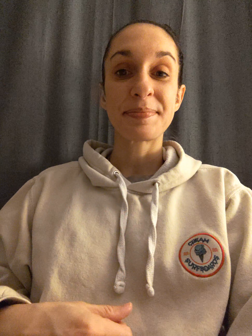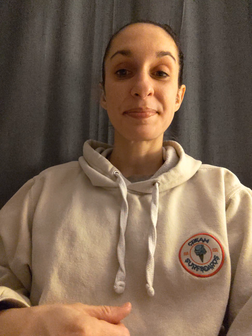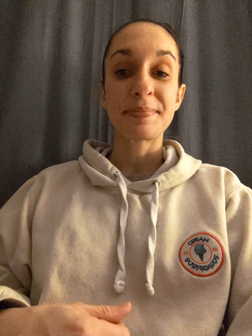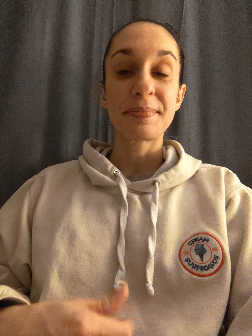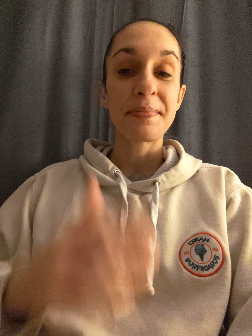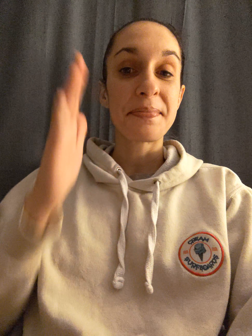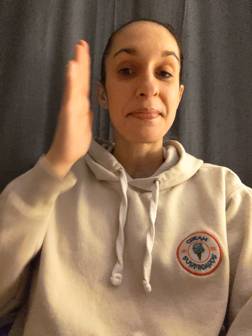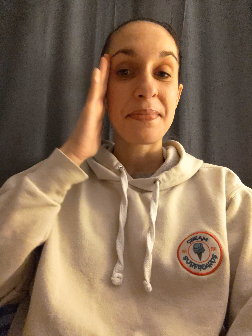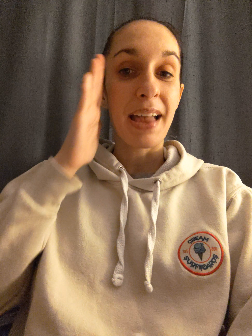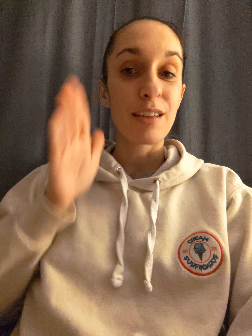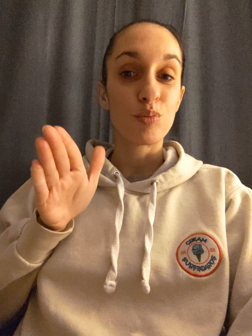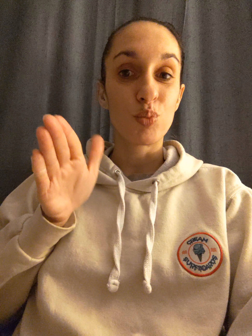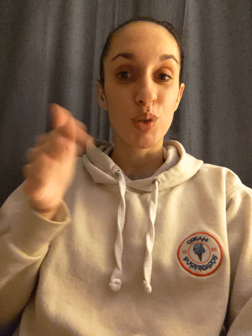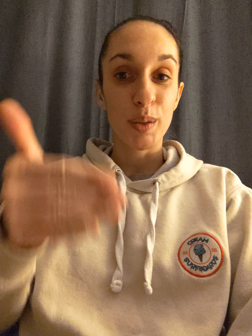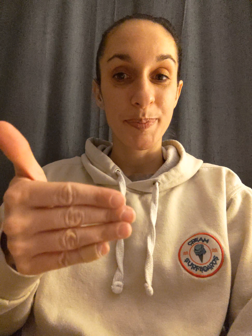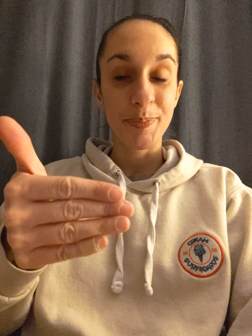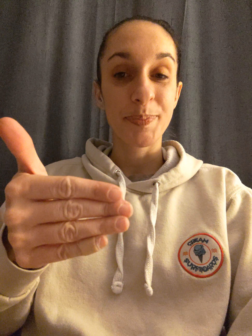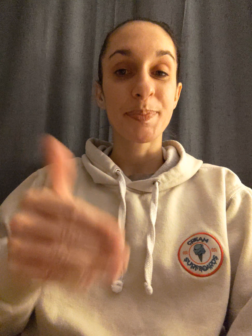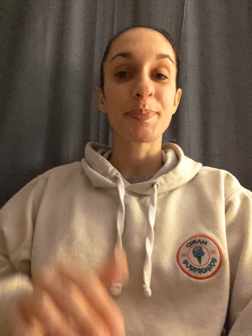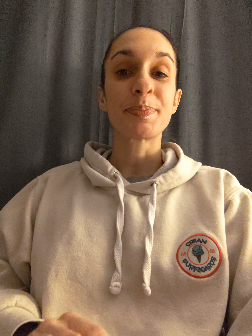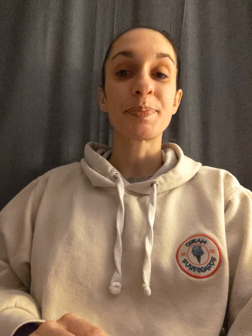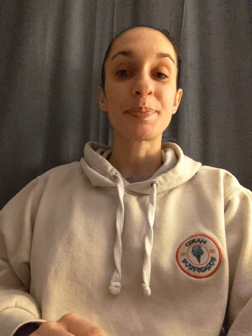bedroom